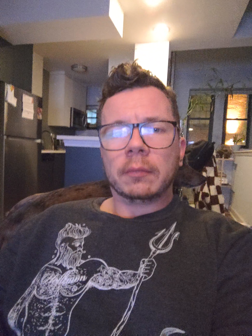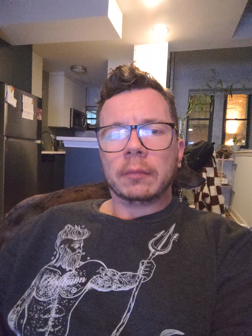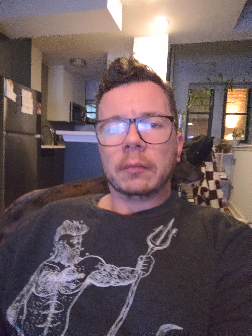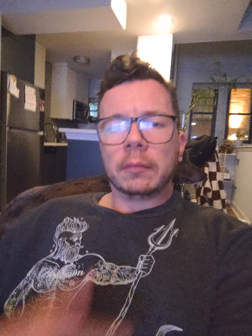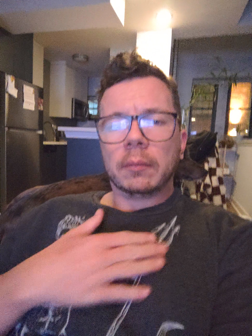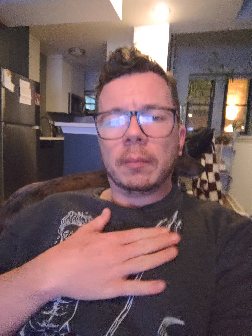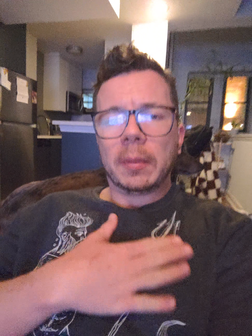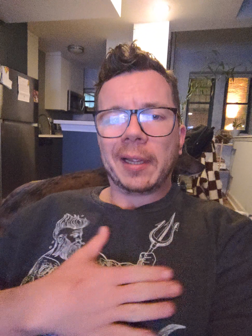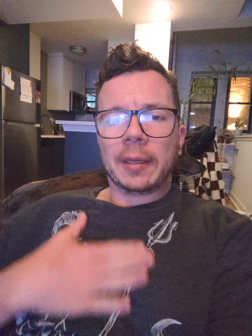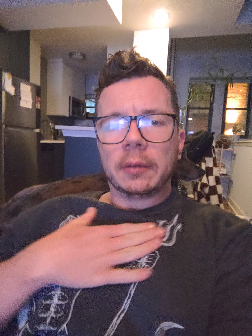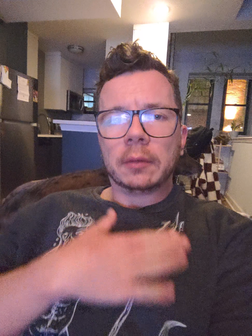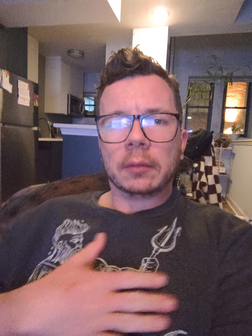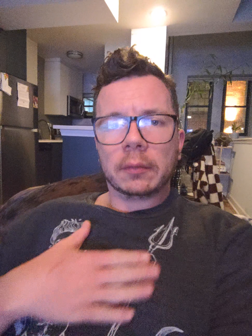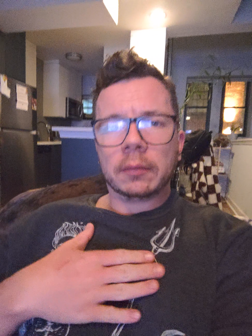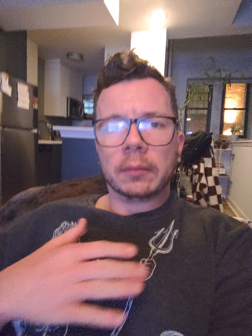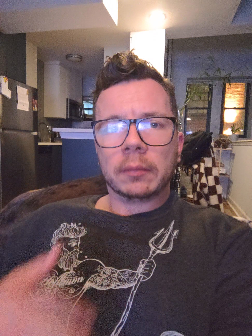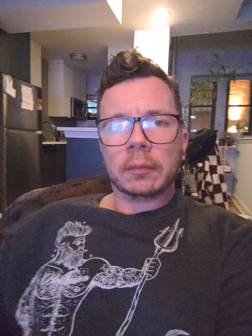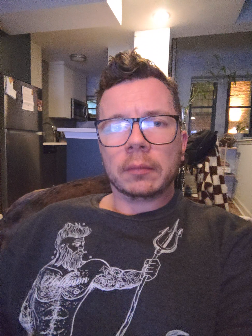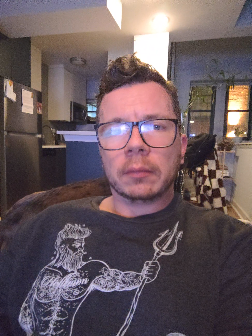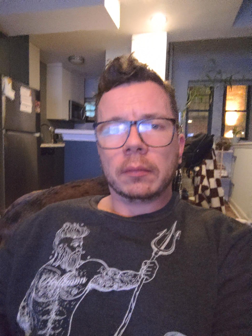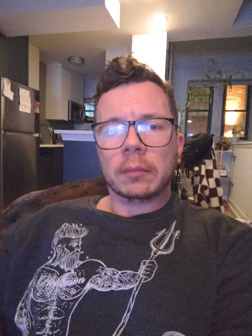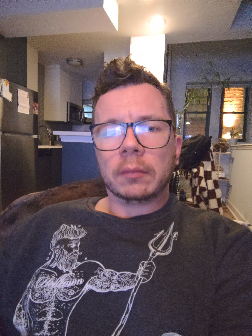please